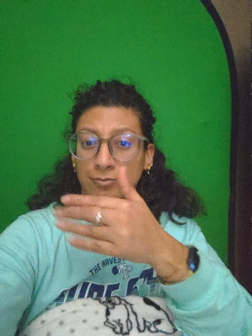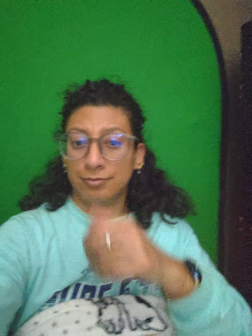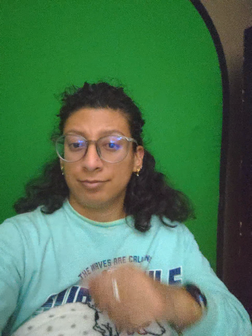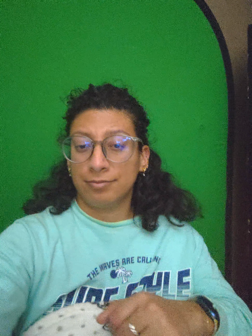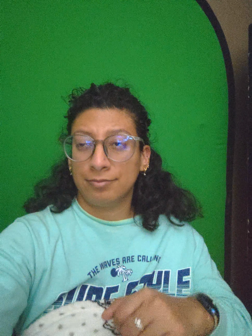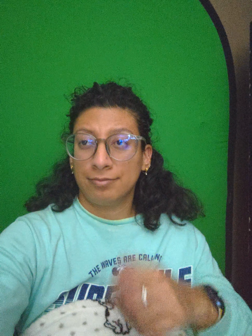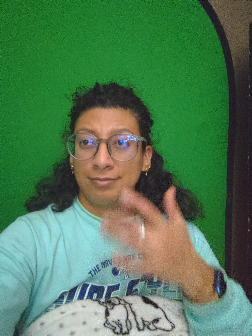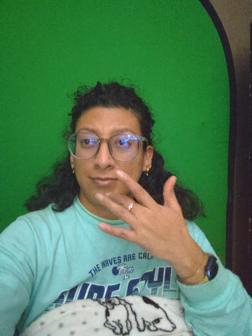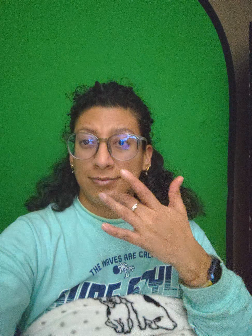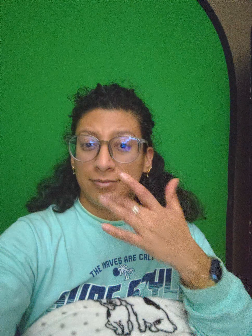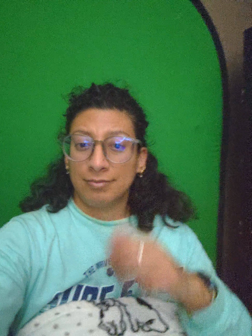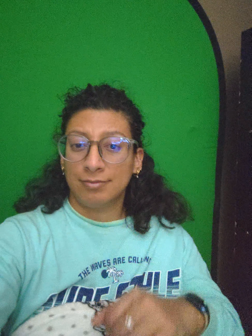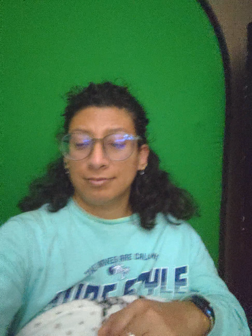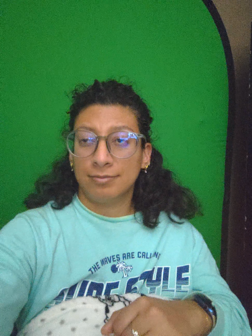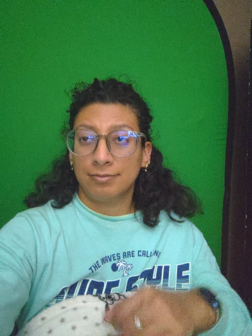taste